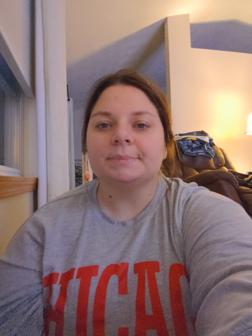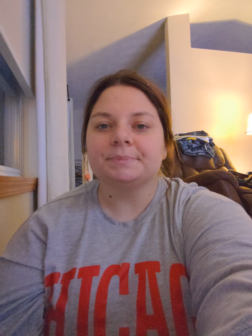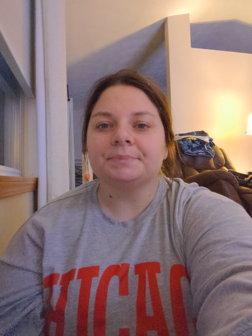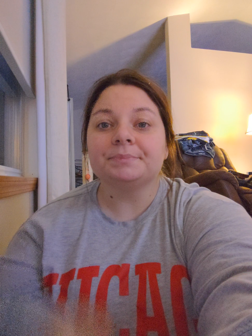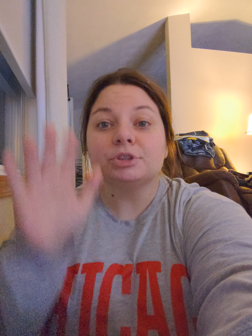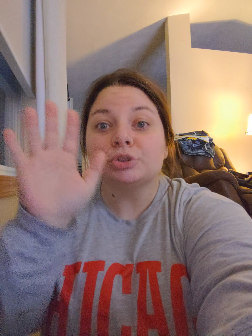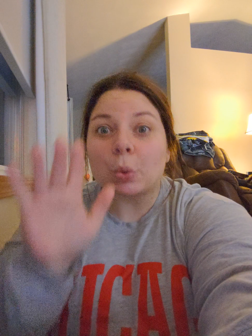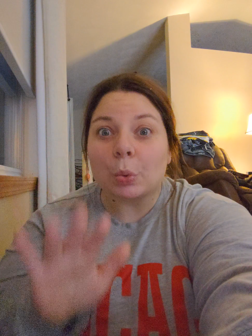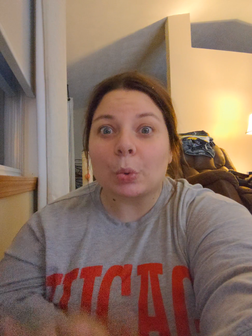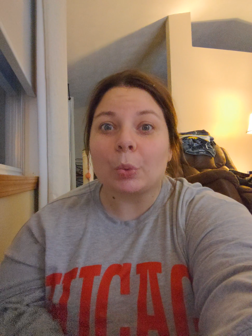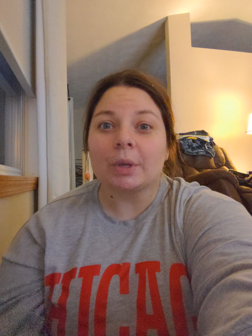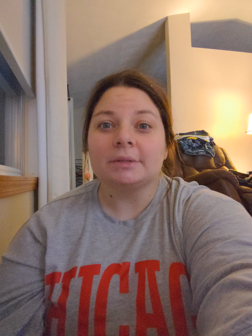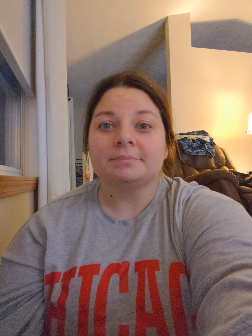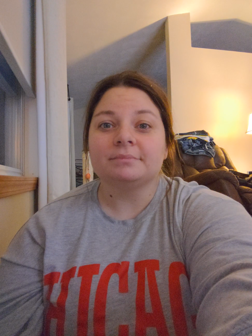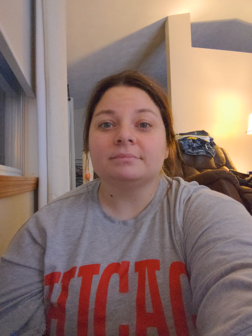snow